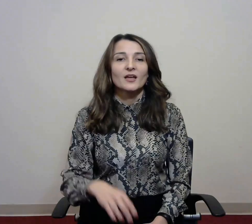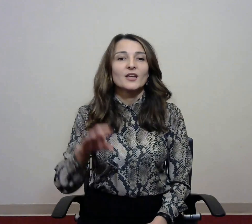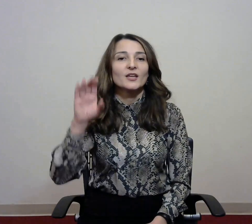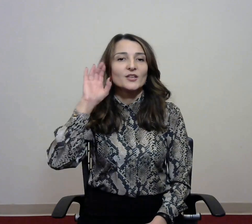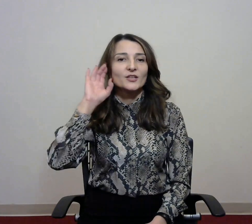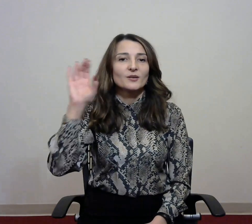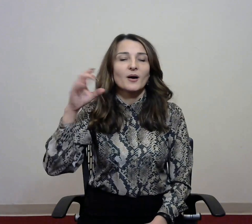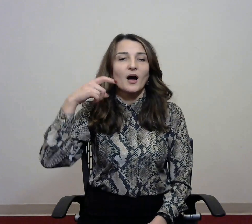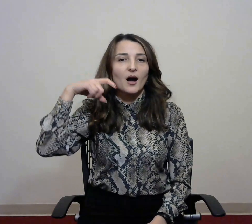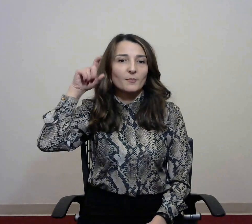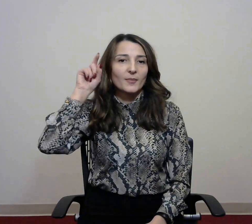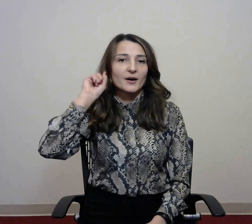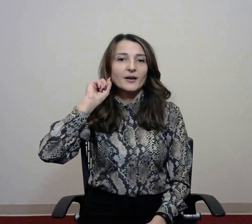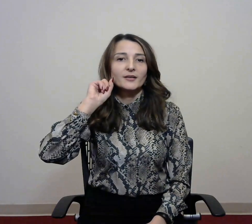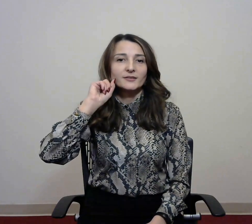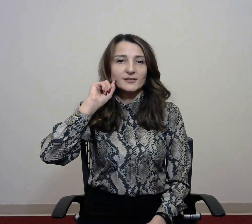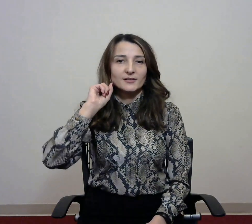eşitmə aparatı